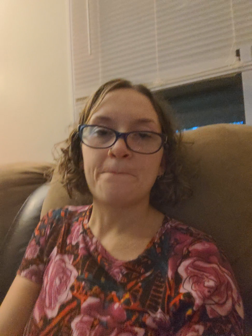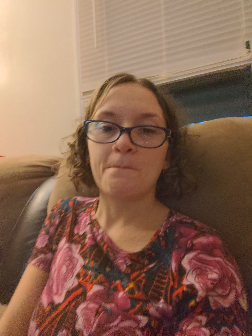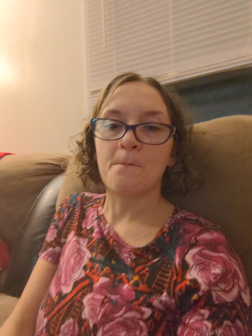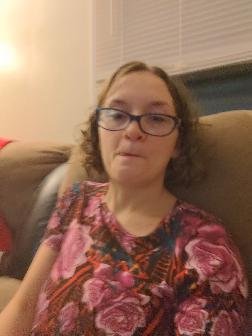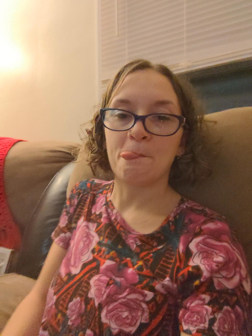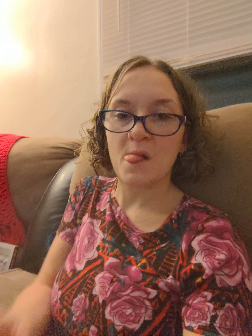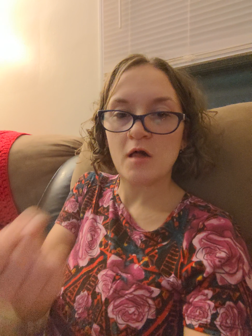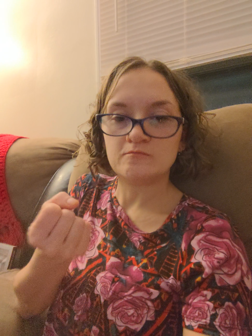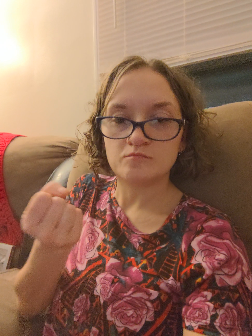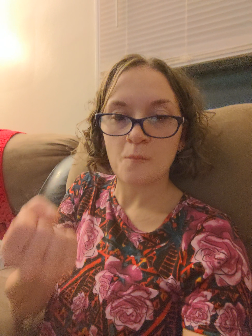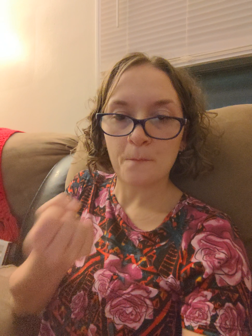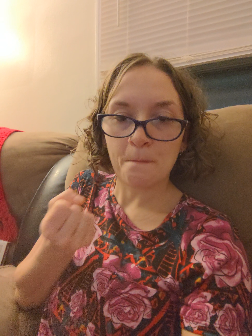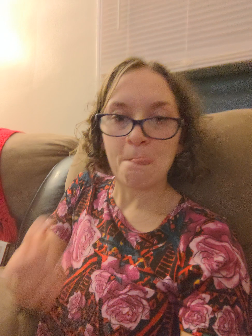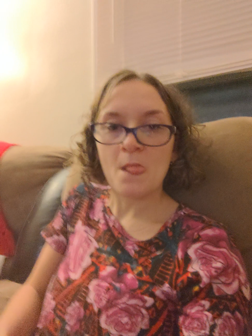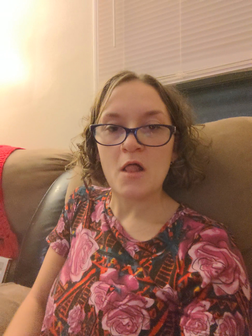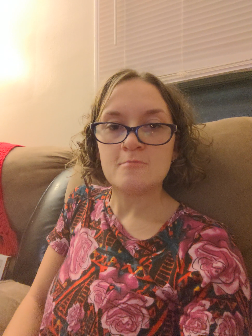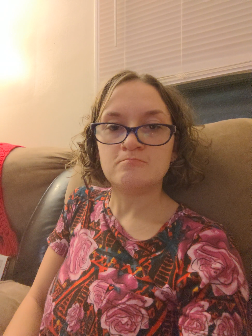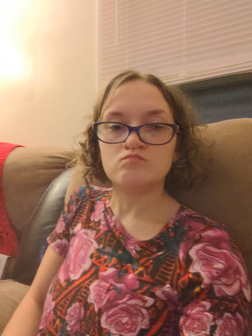drawer